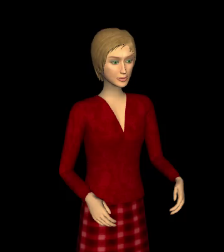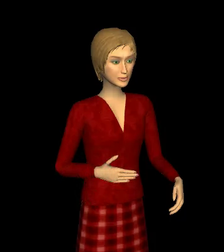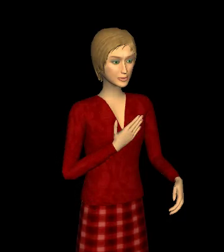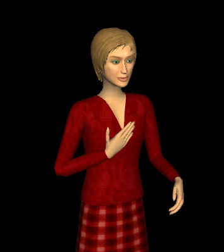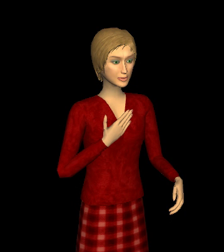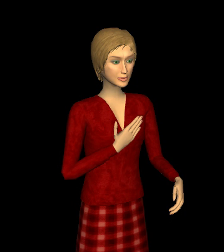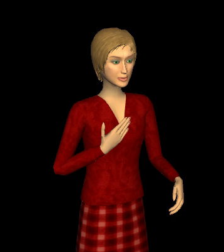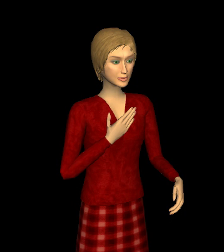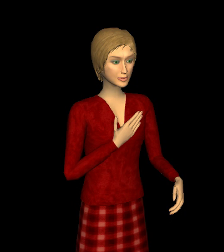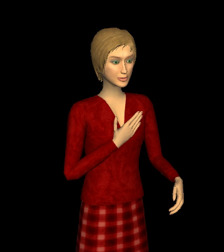سعيد